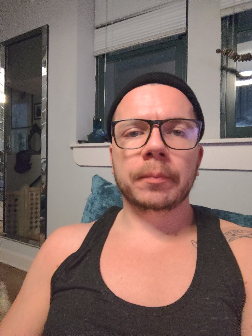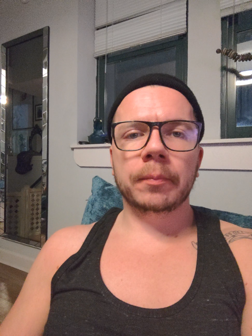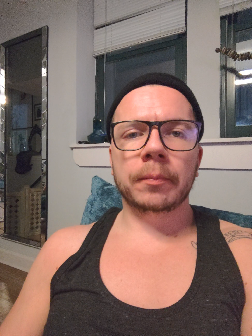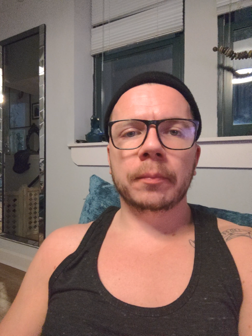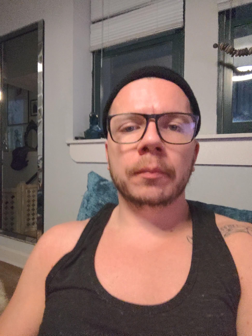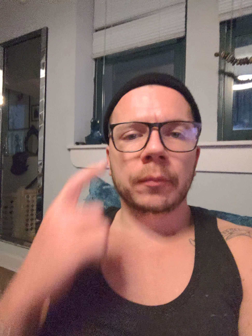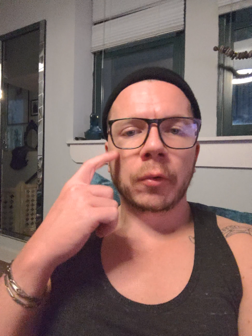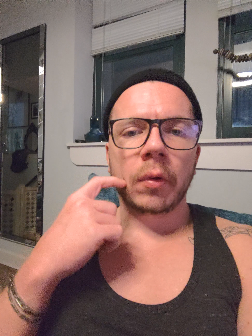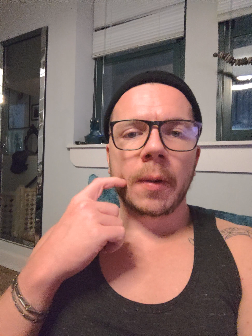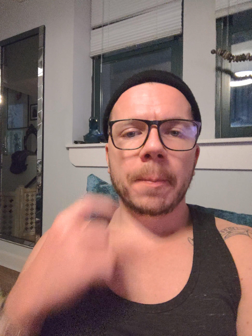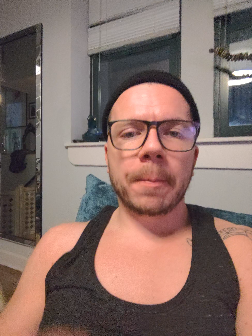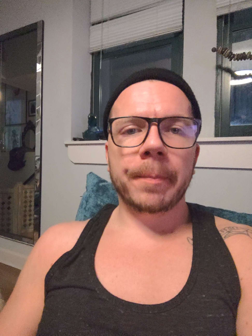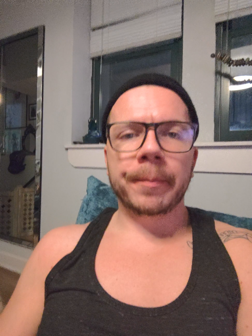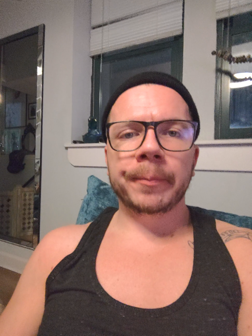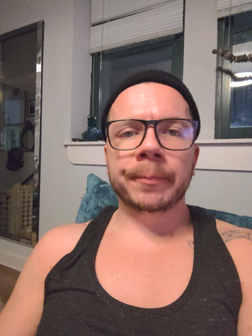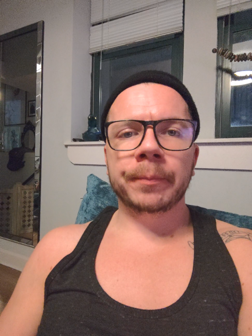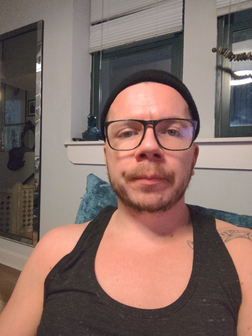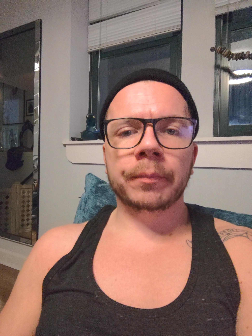cry